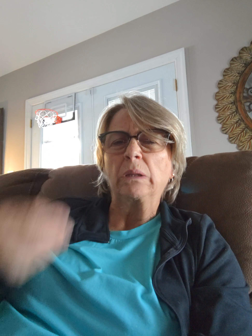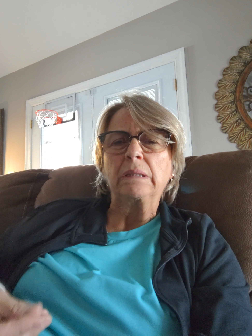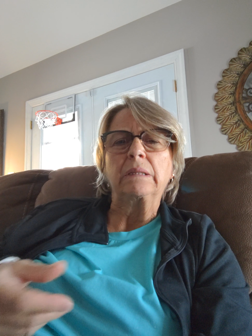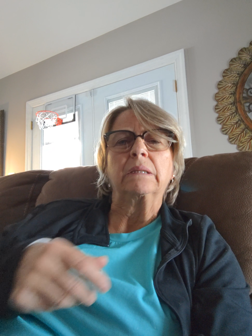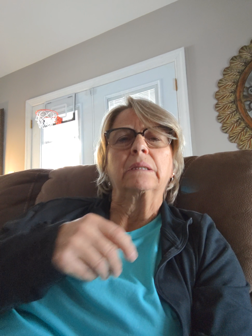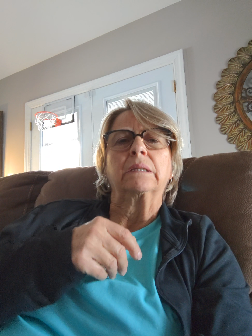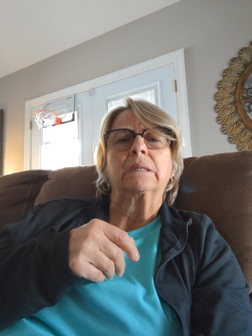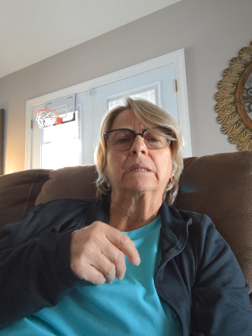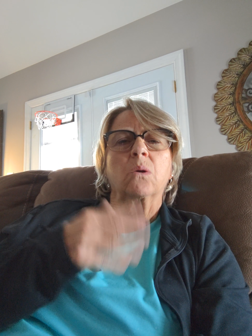wet